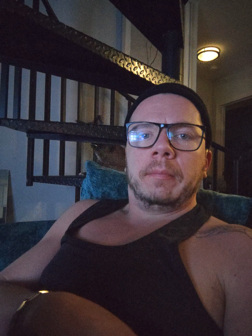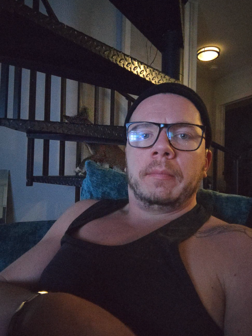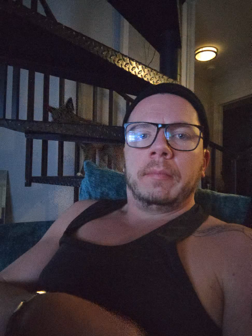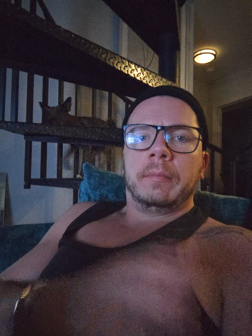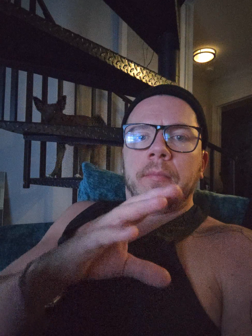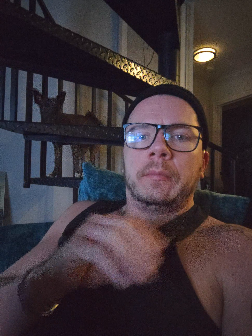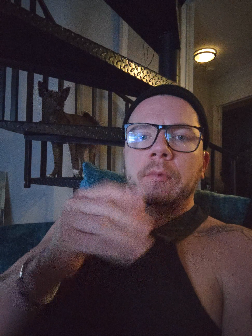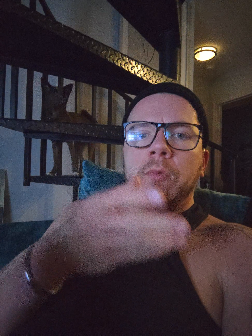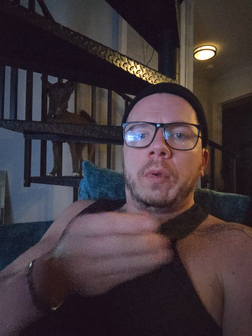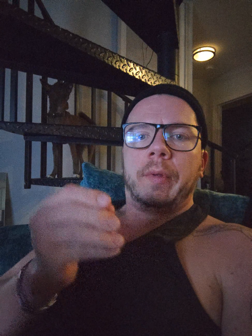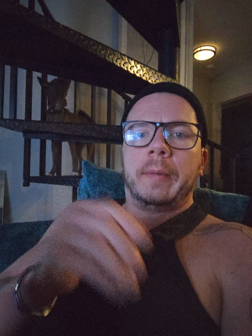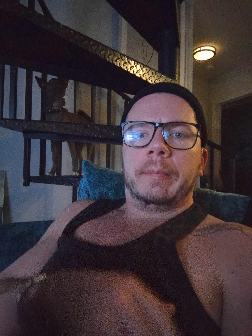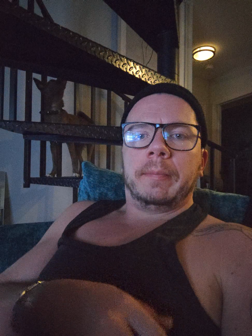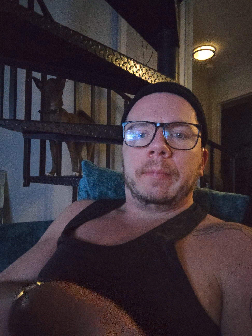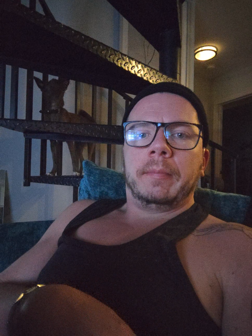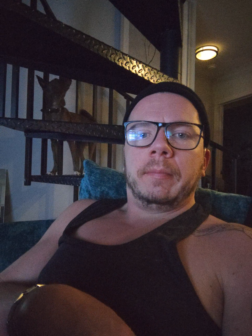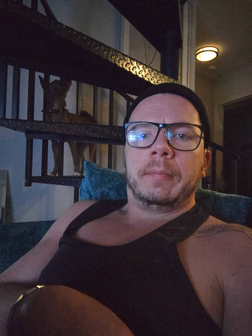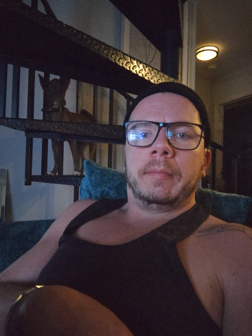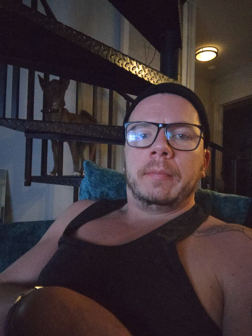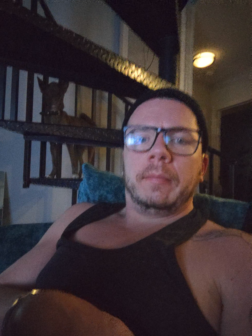story